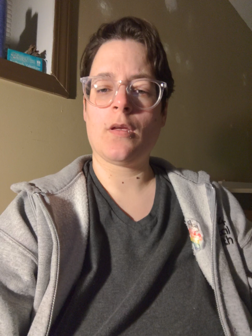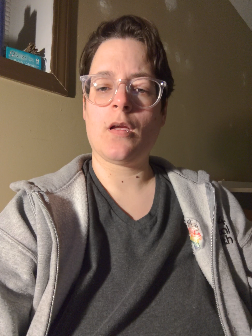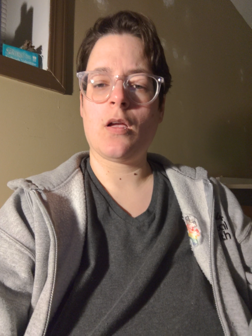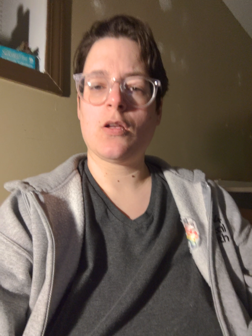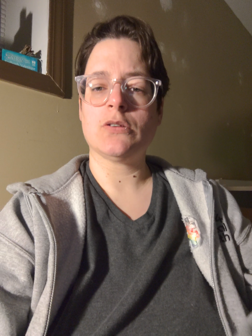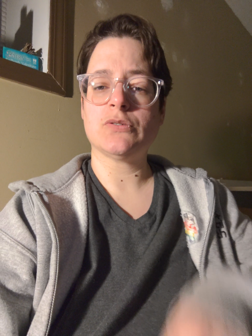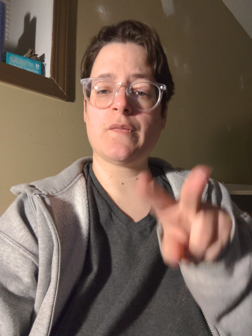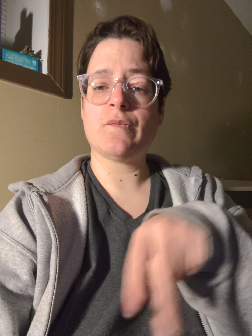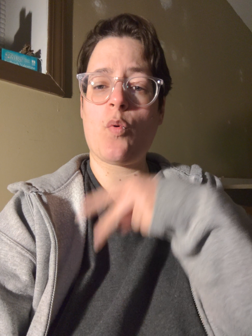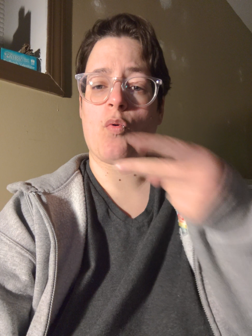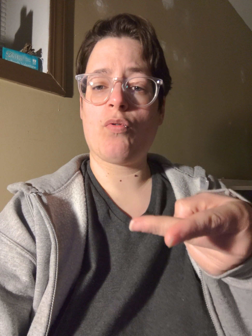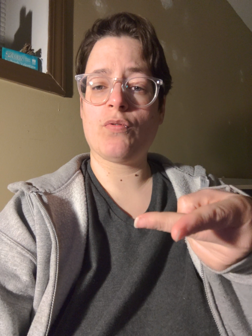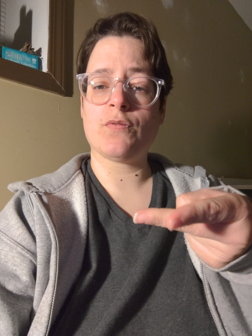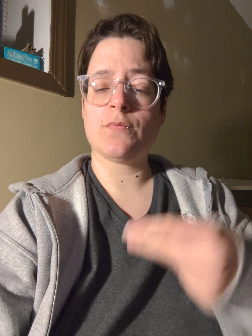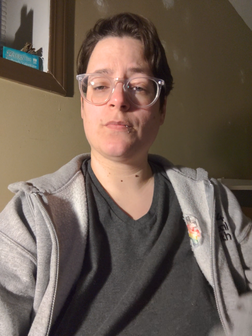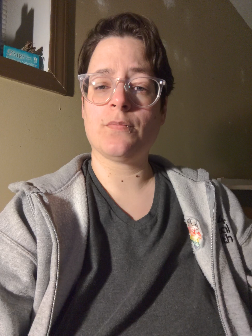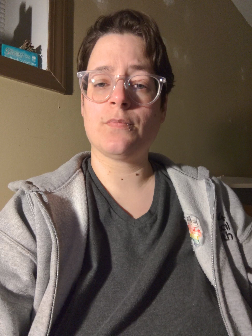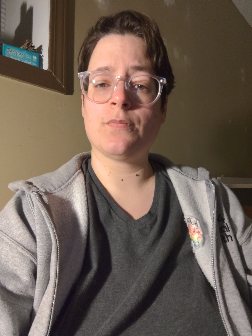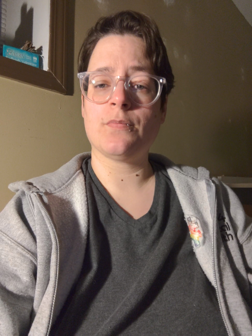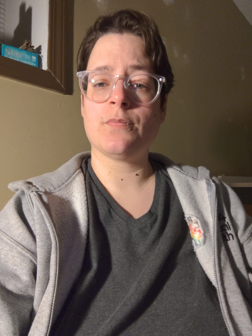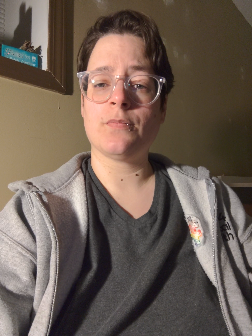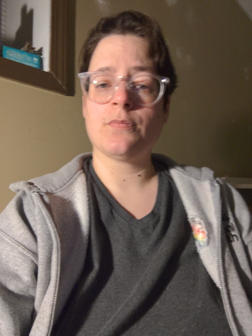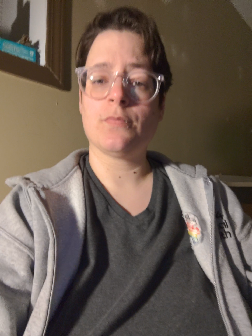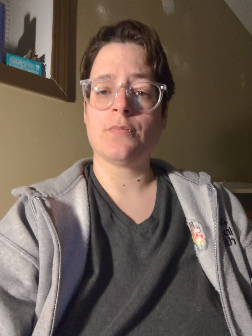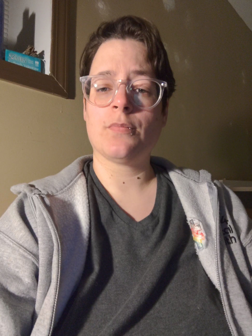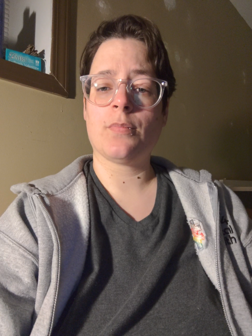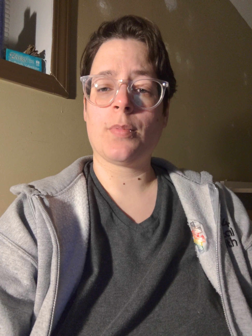fall